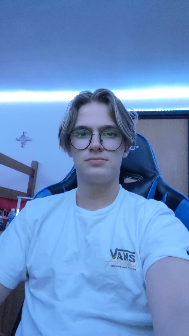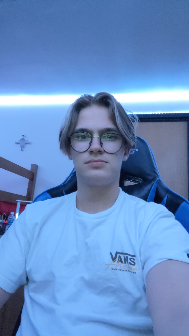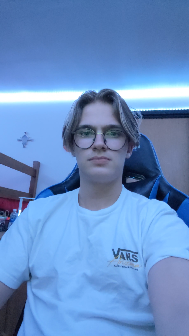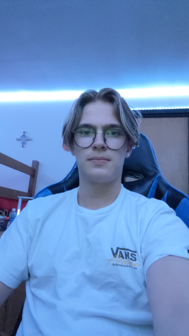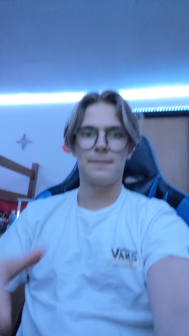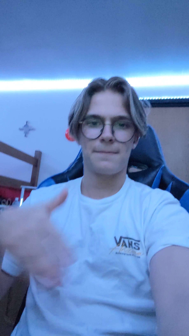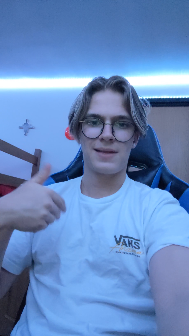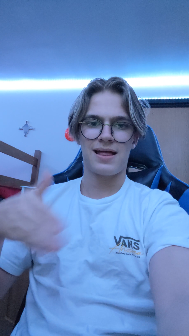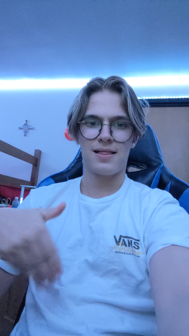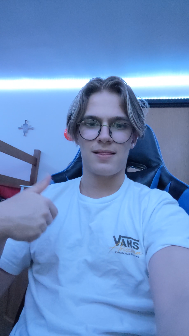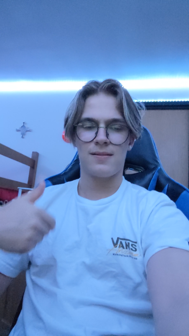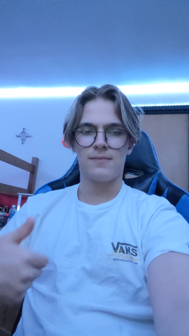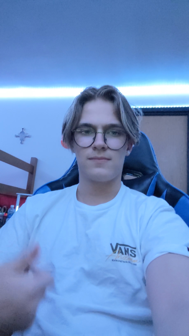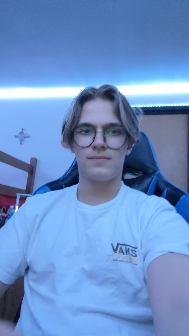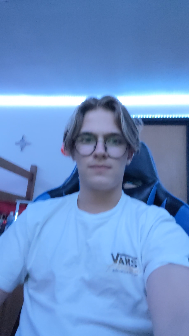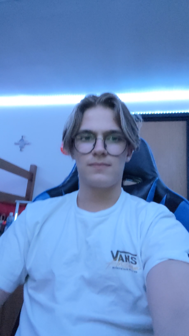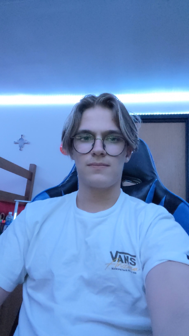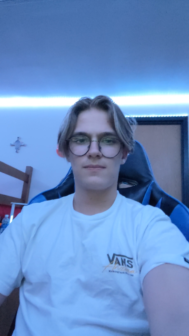pants